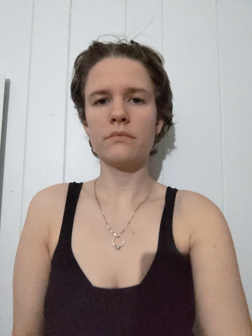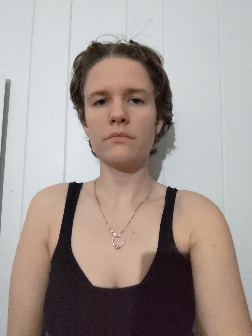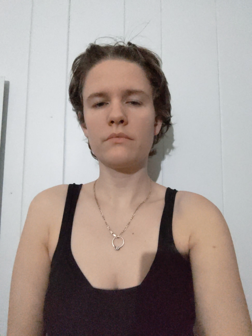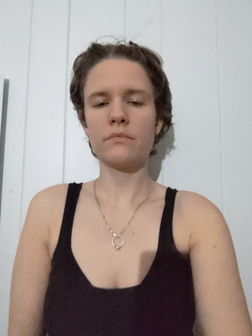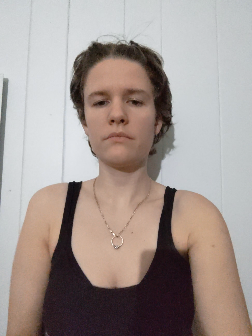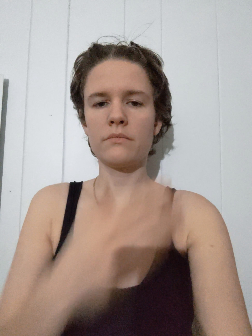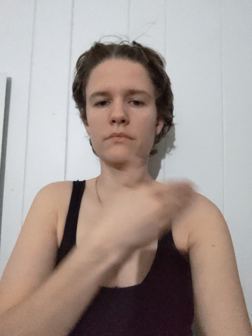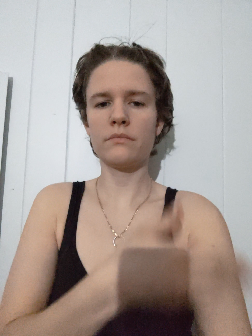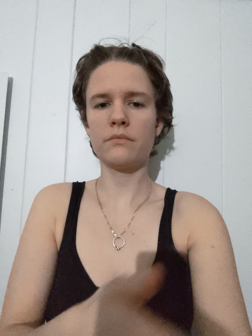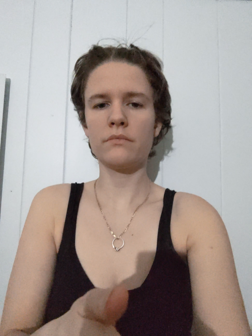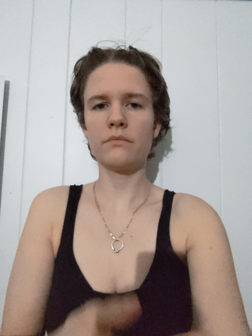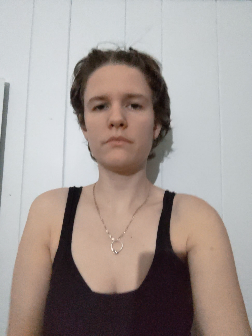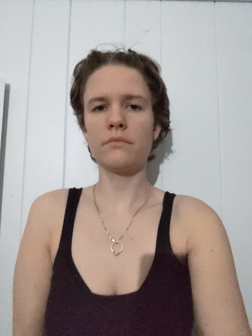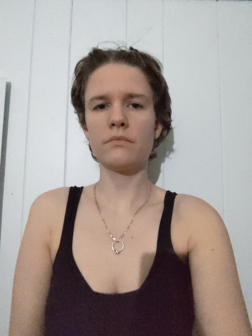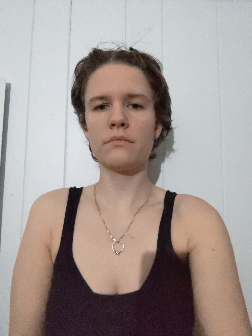arm